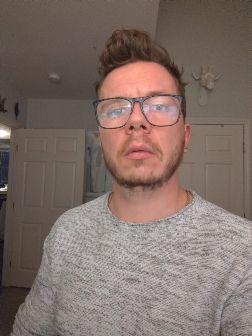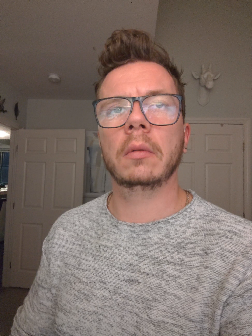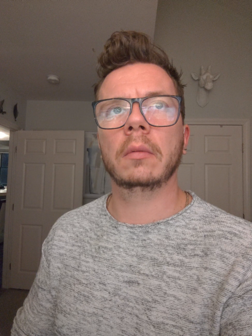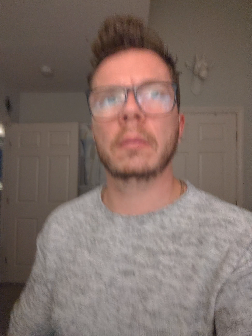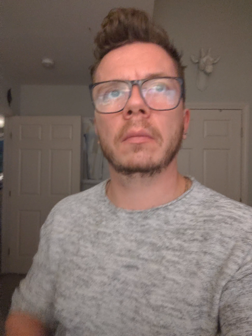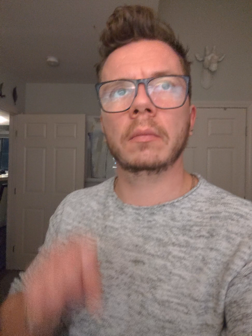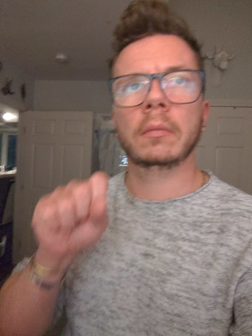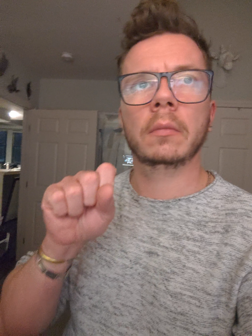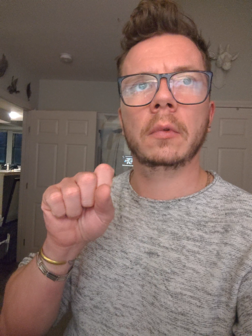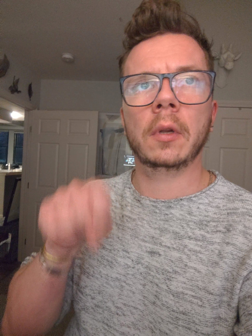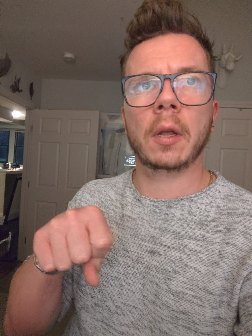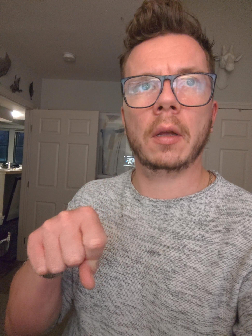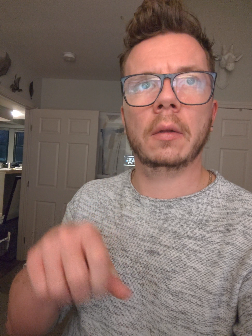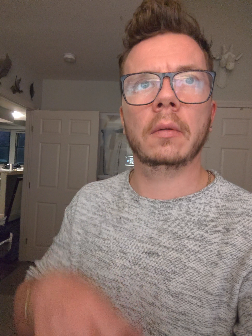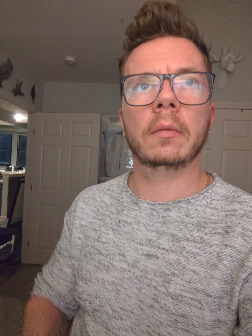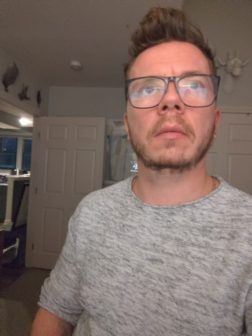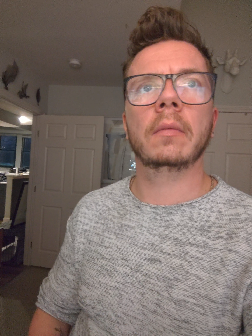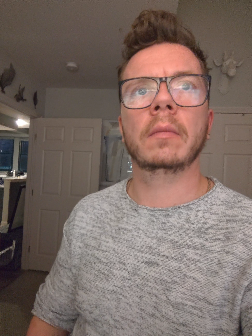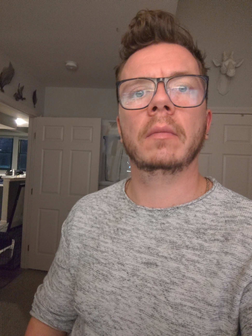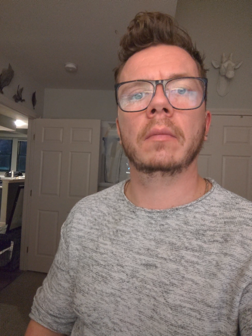can